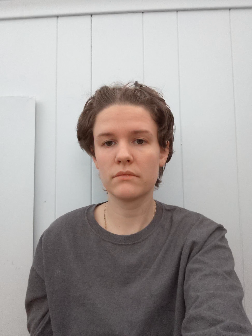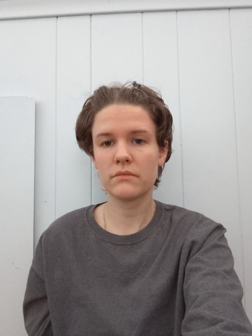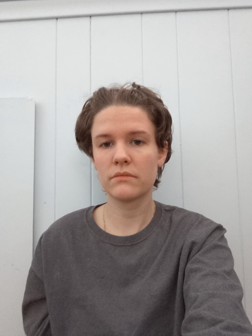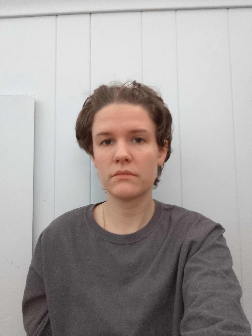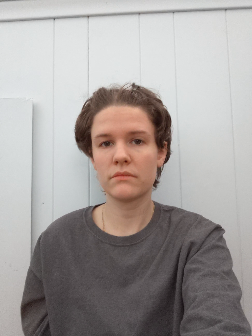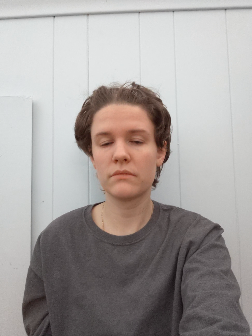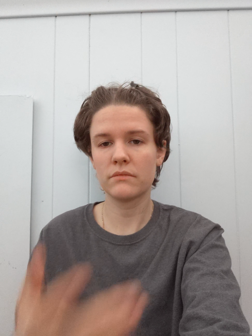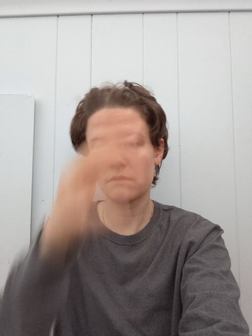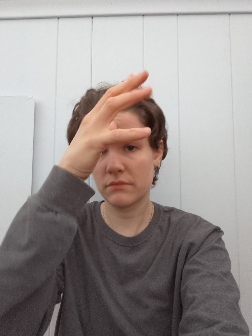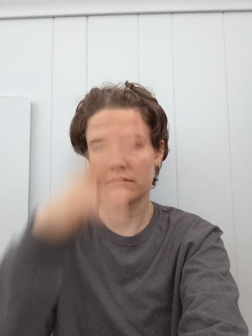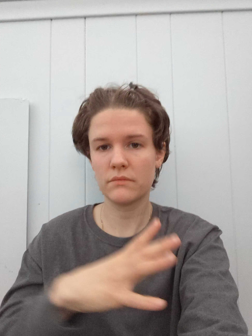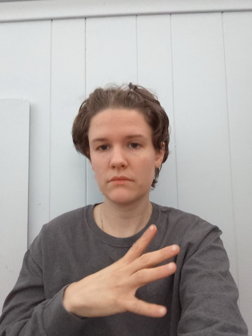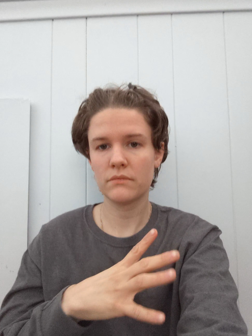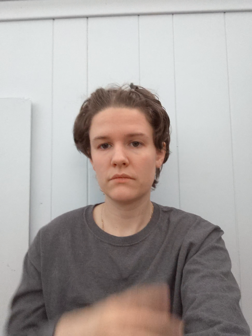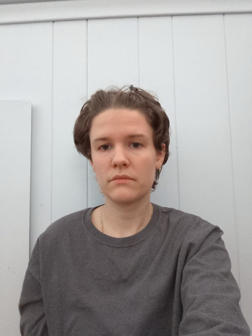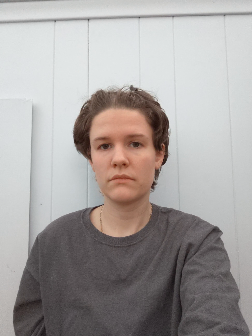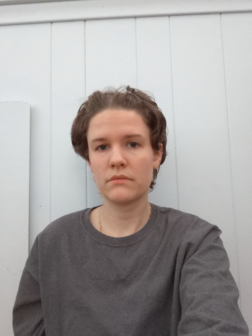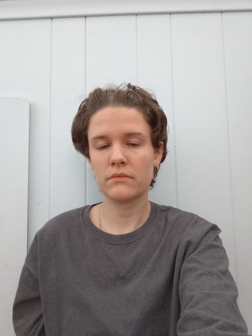man